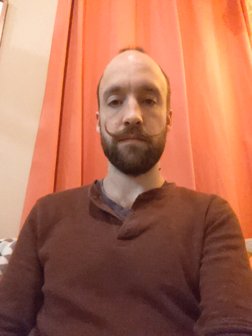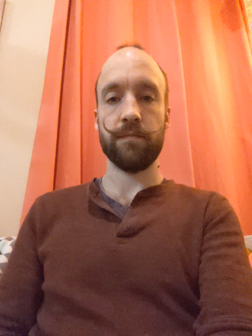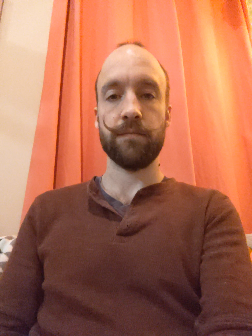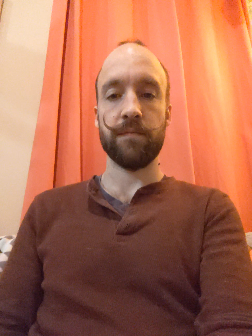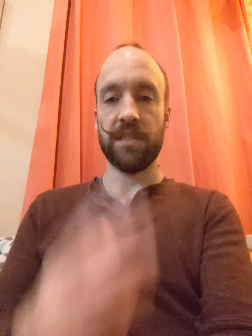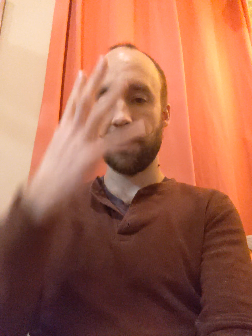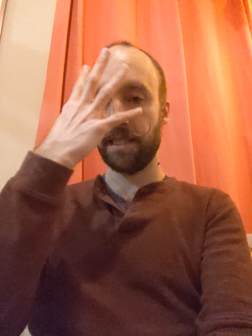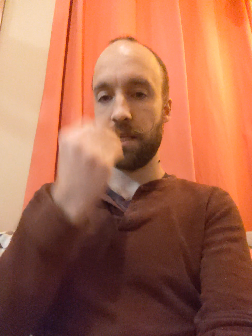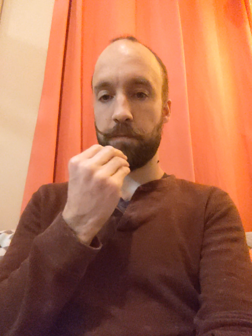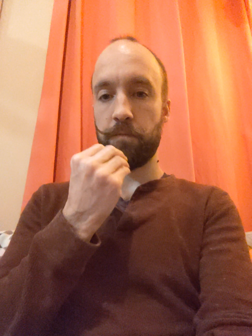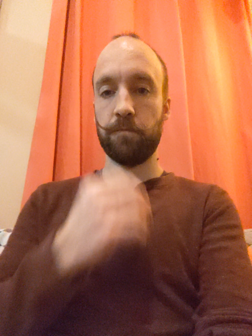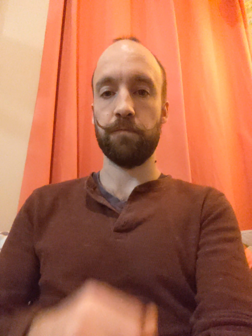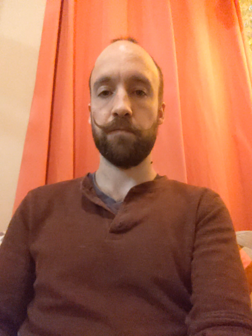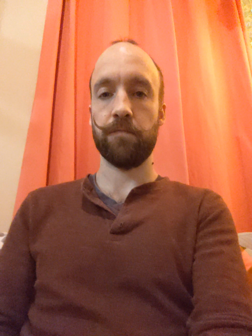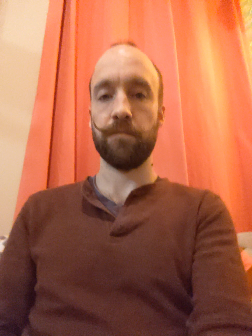sleep